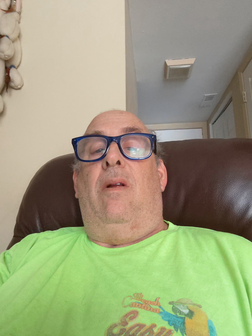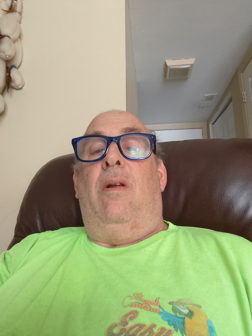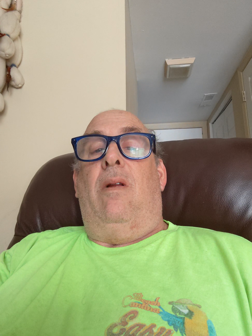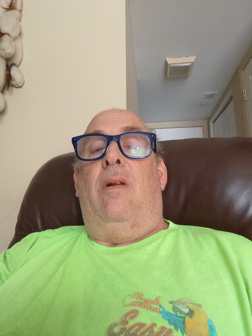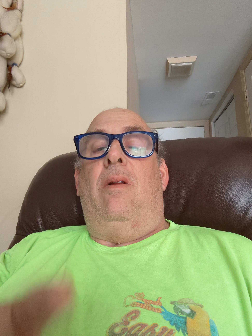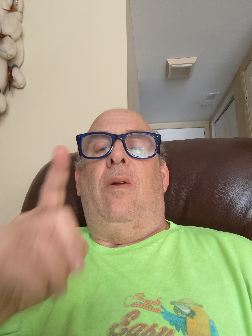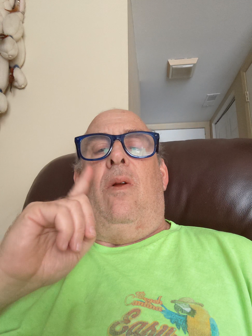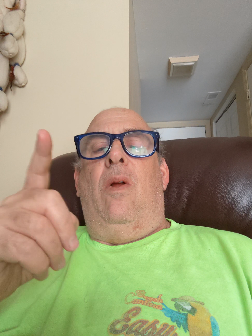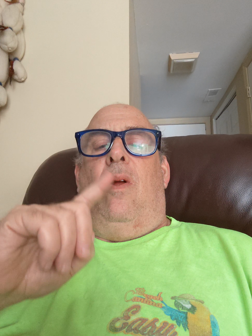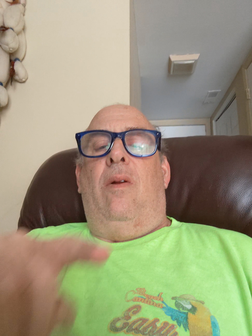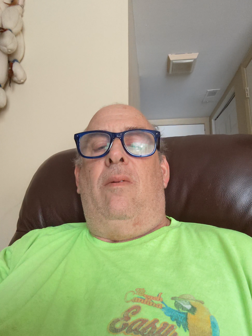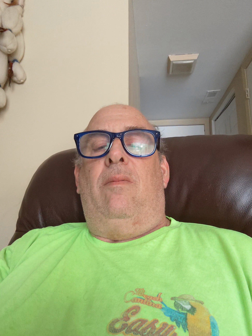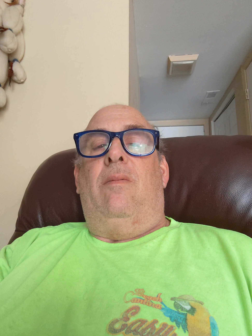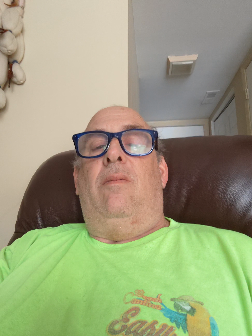talk